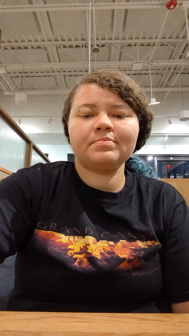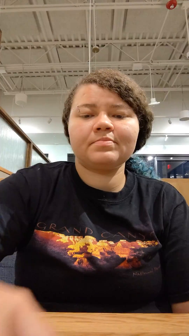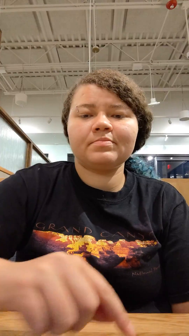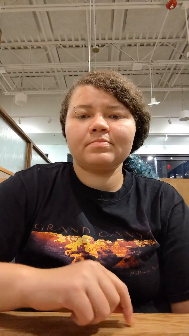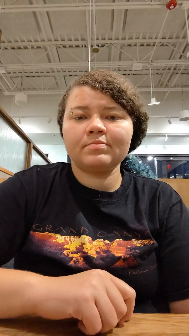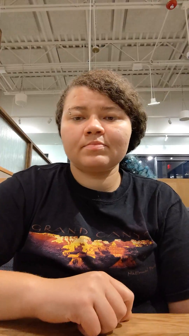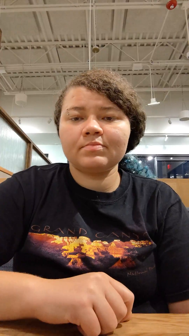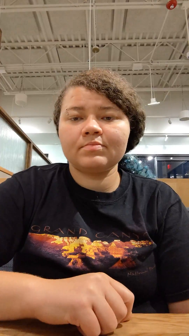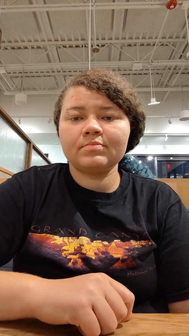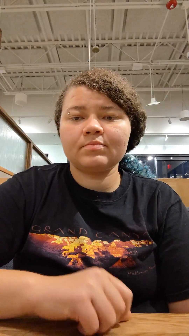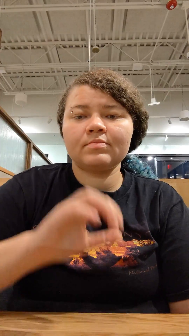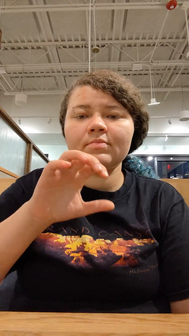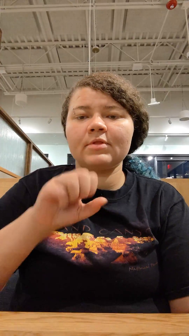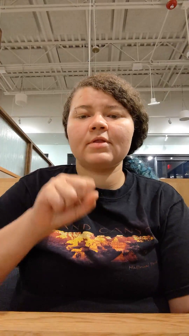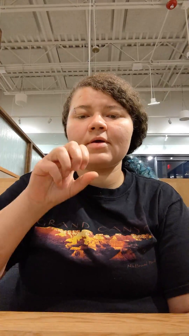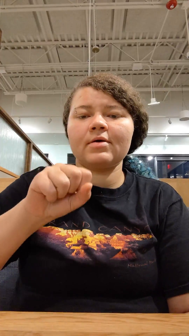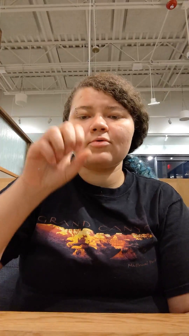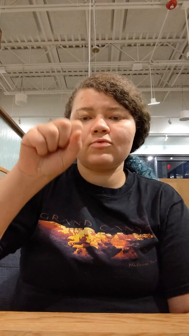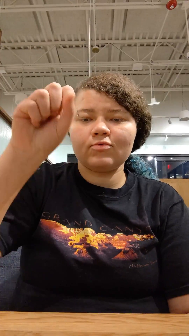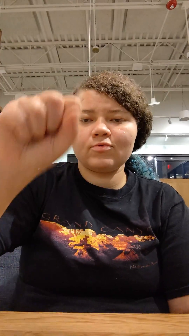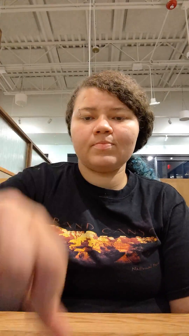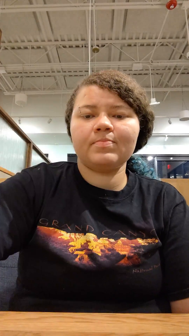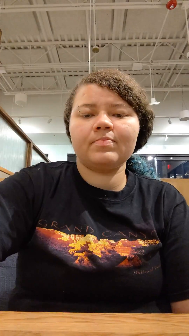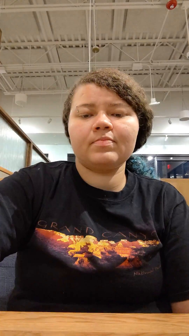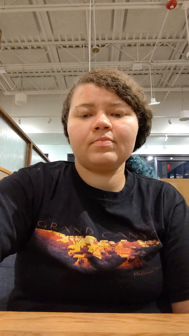ladder